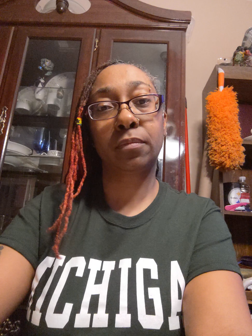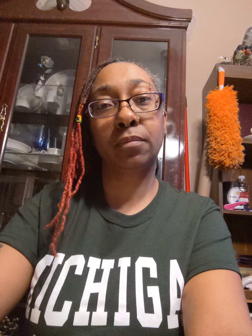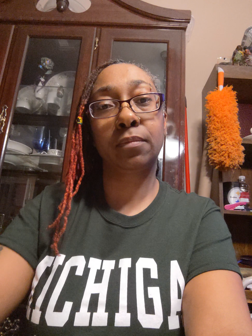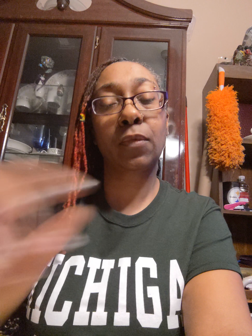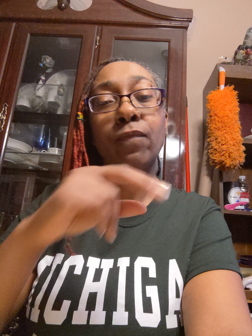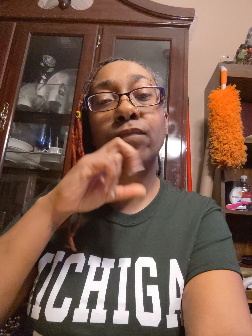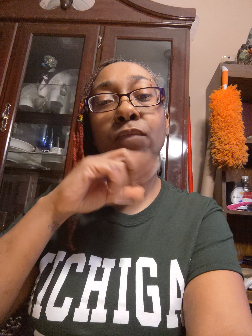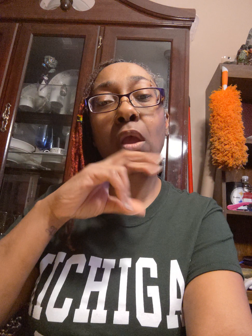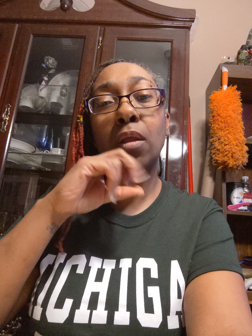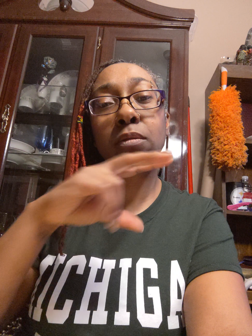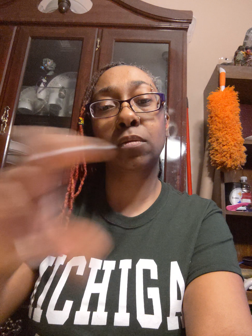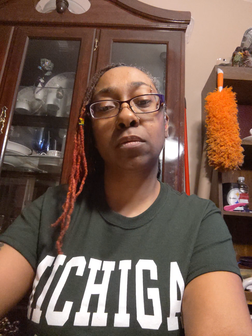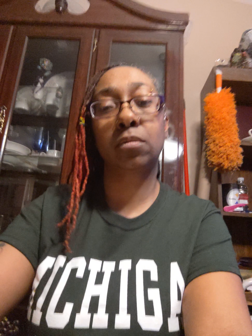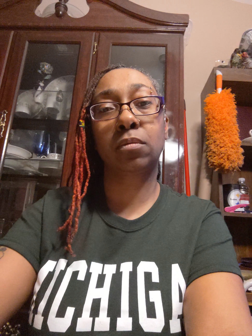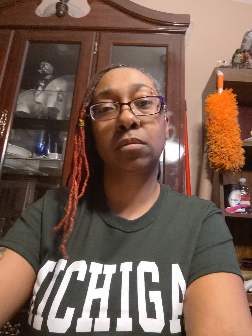frog